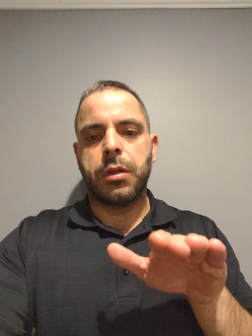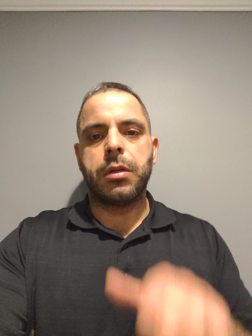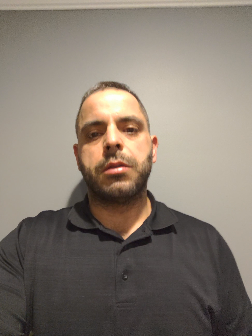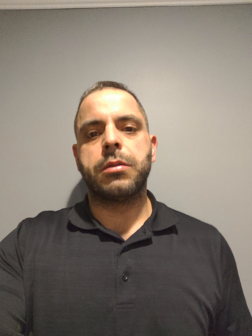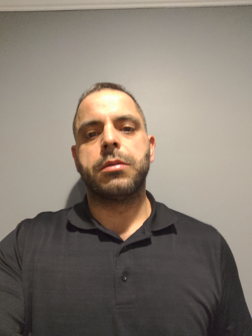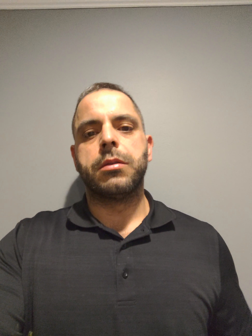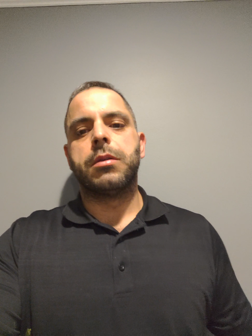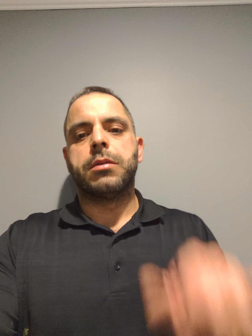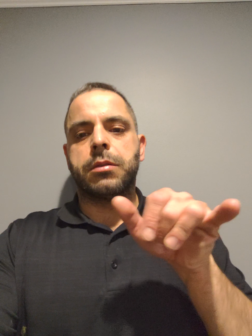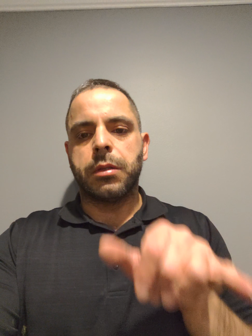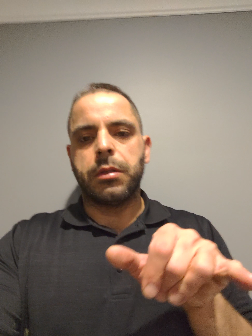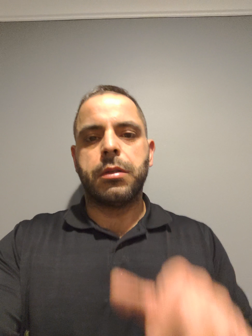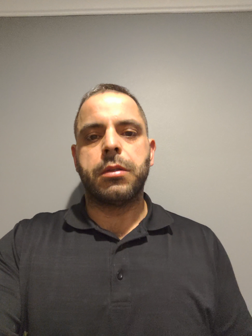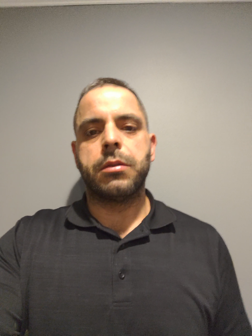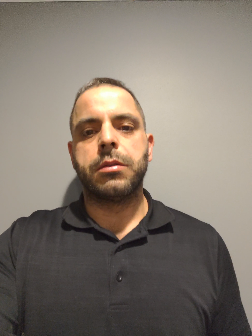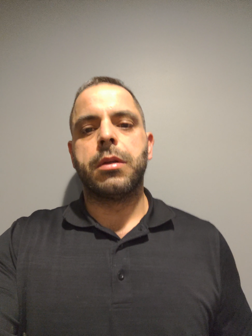stay